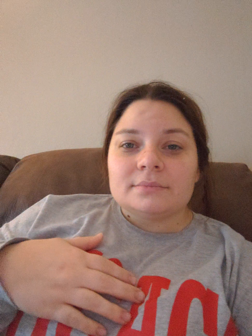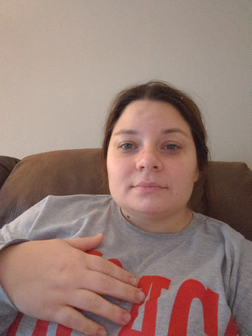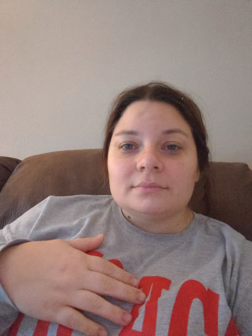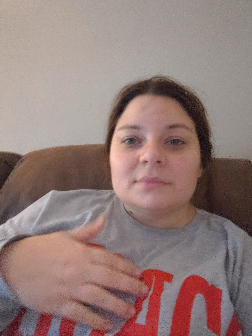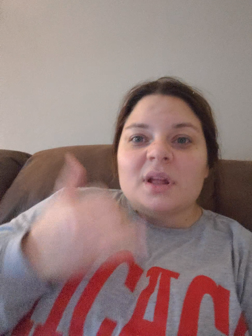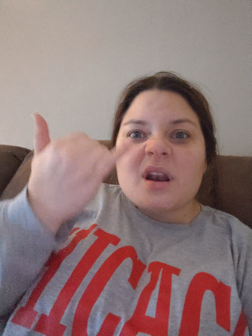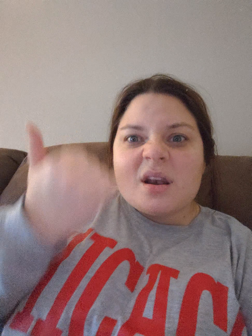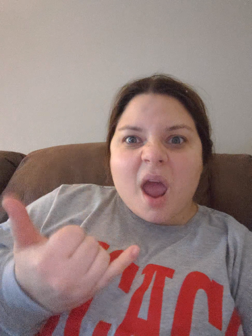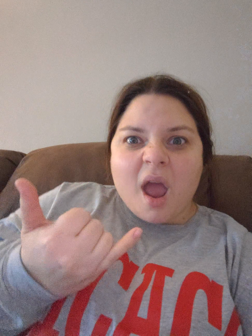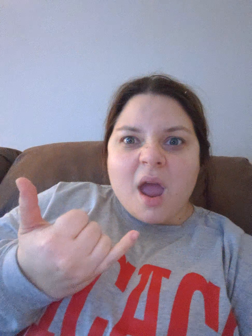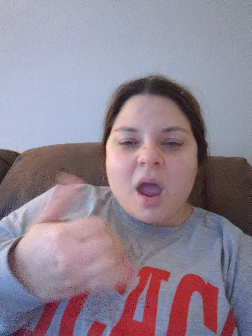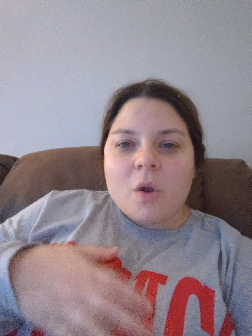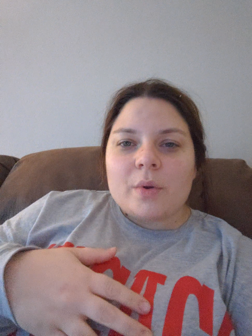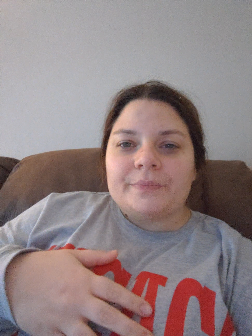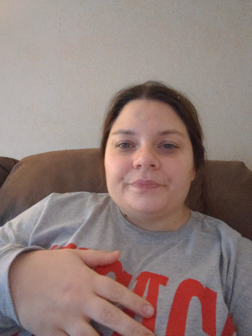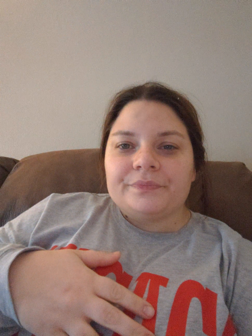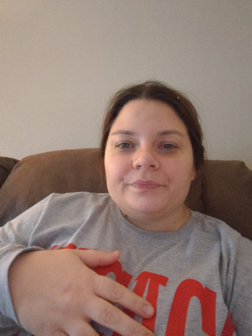now